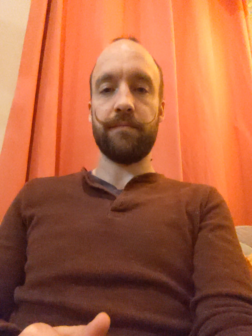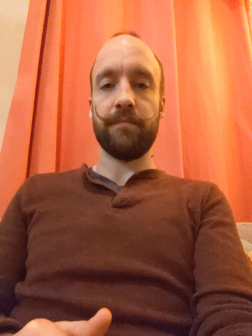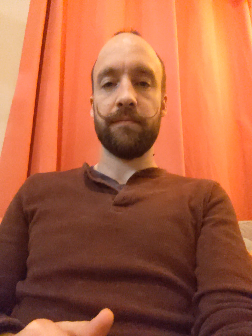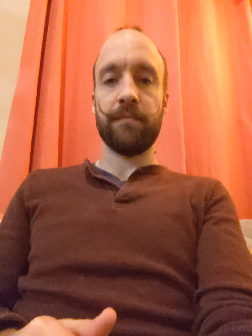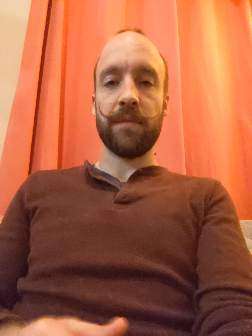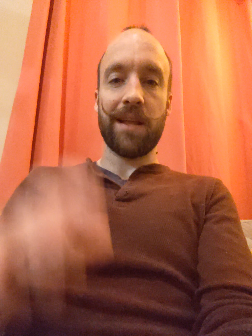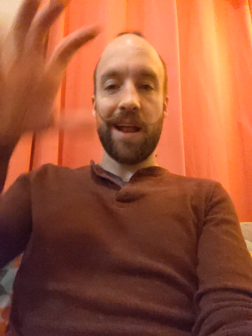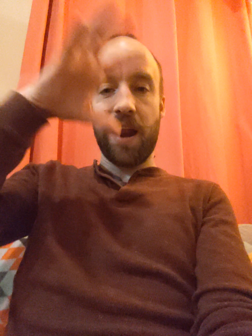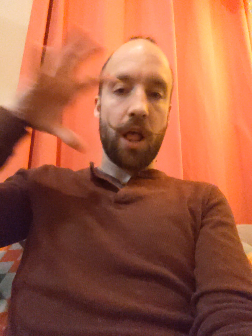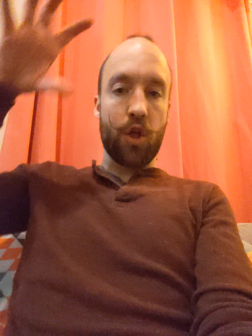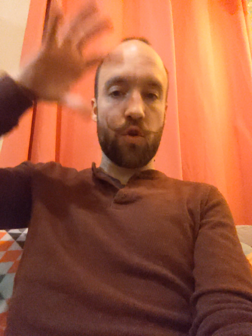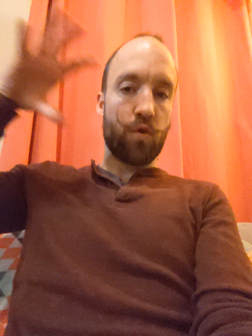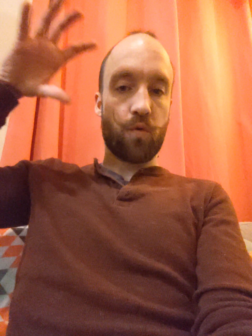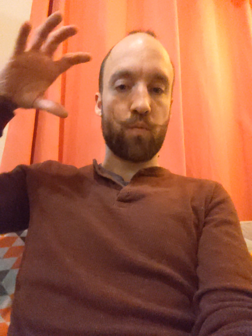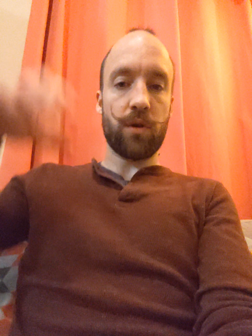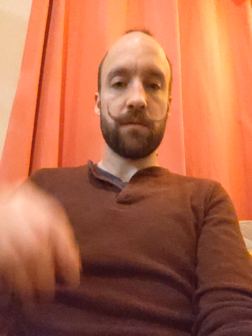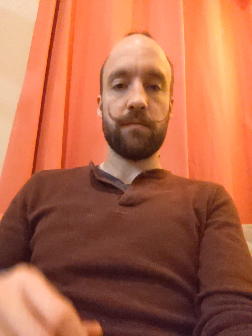cloud